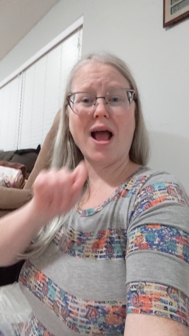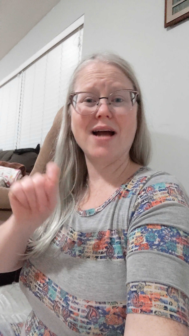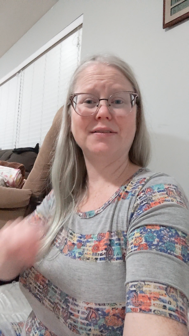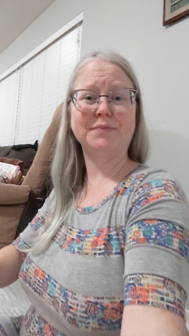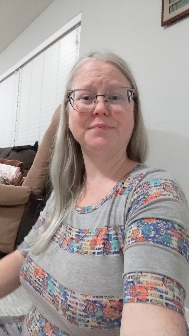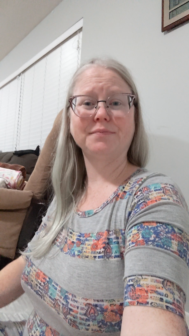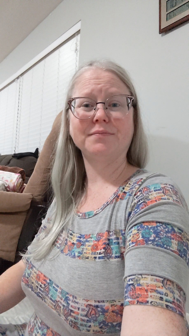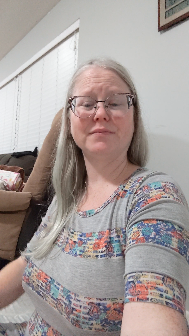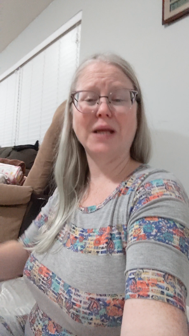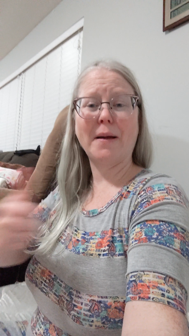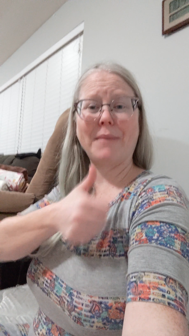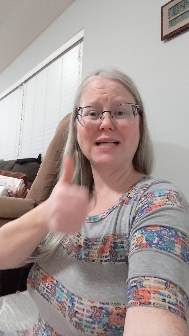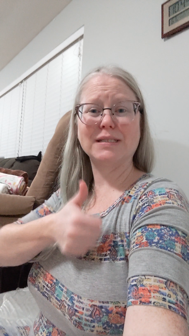basement